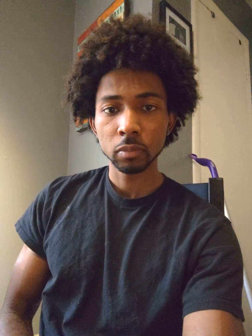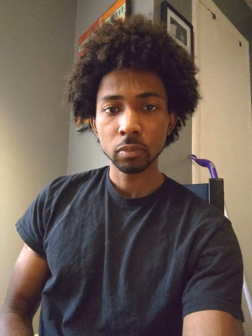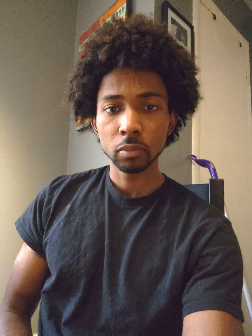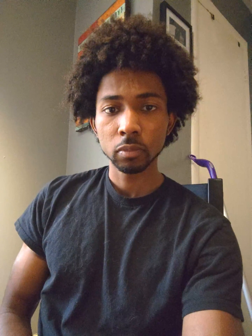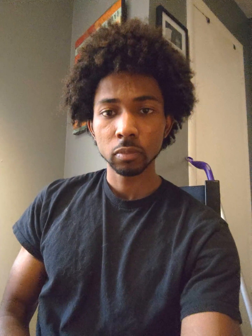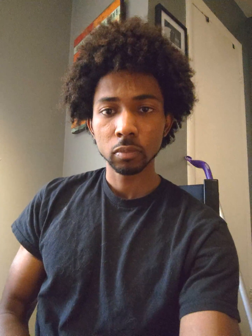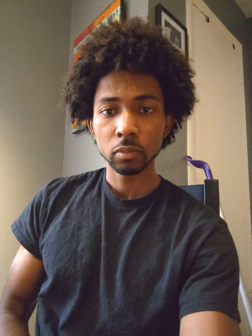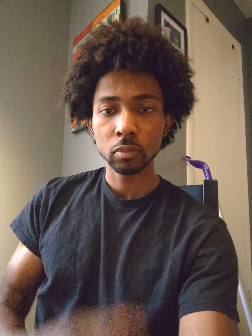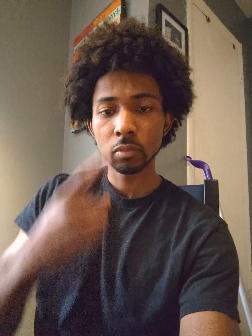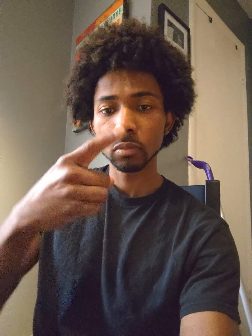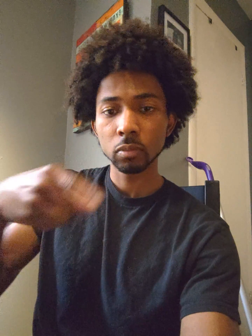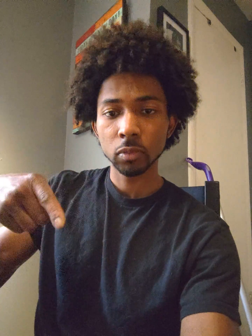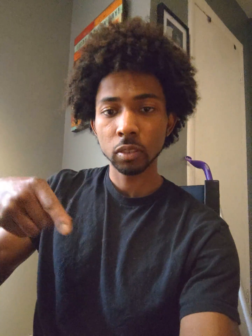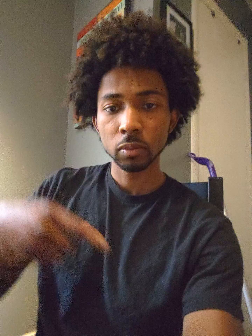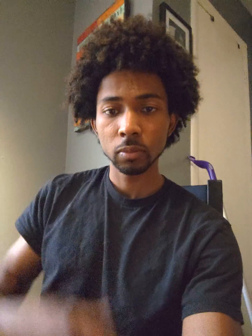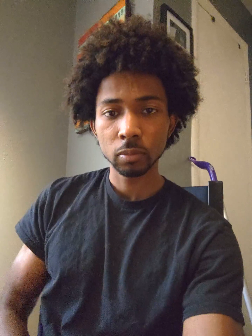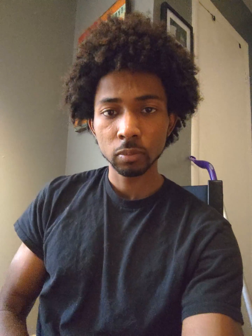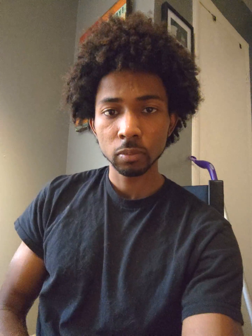cut